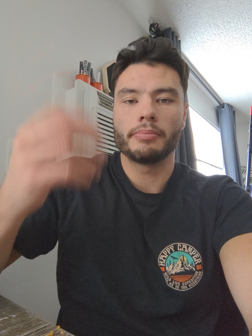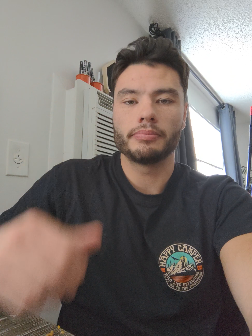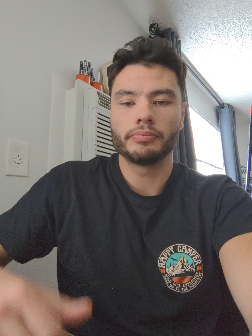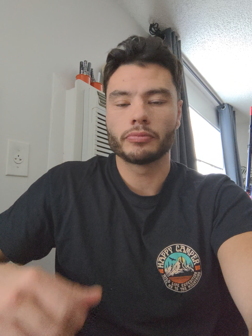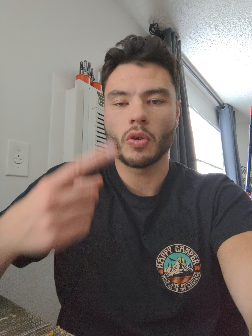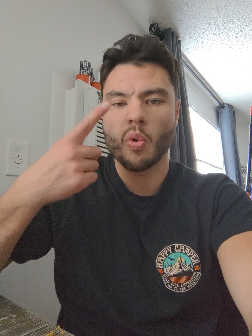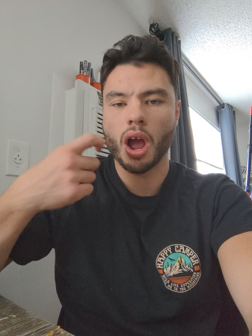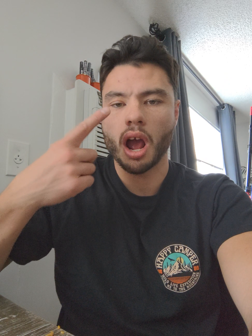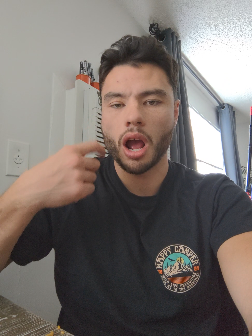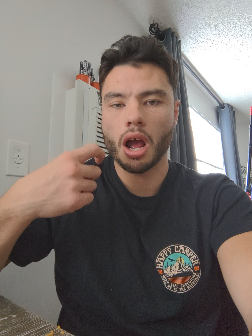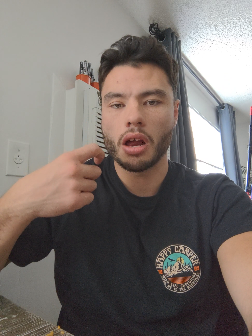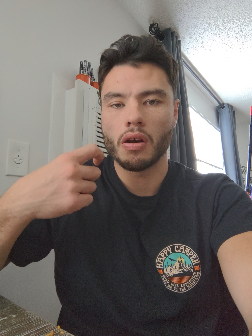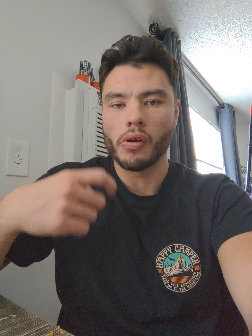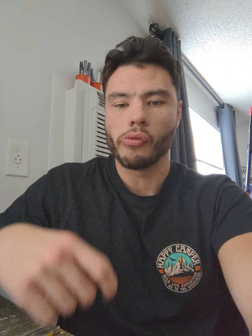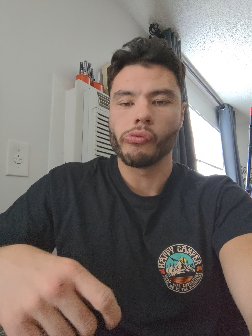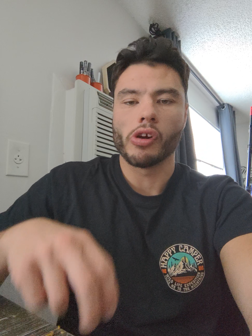cry